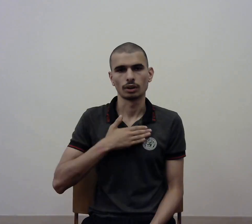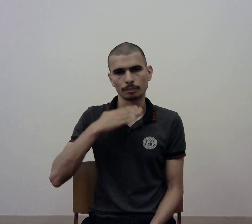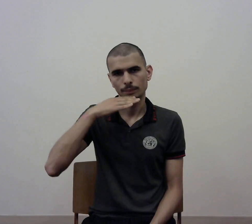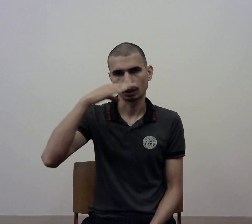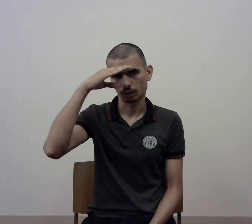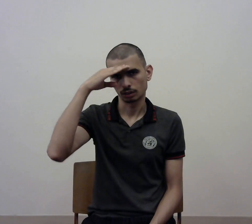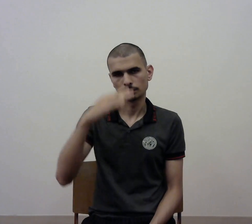ata